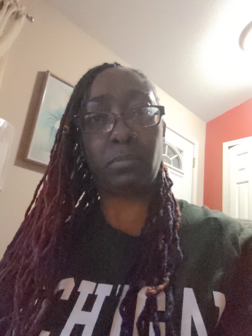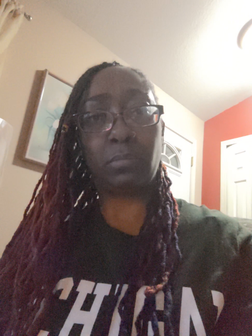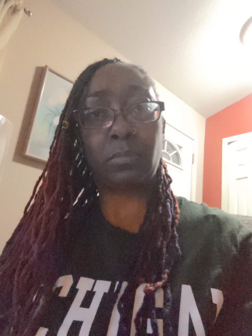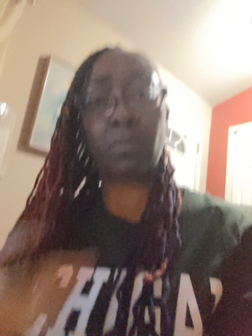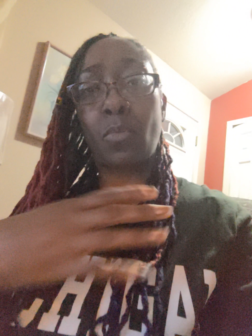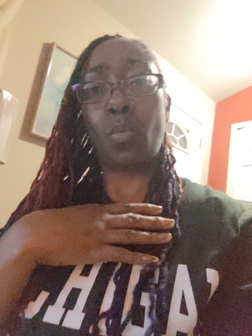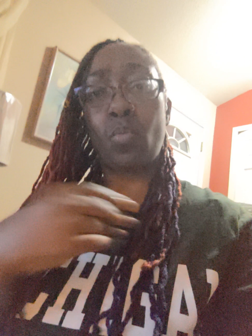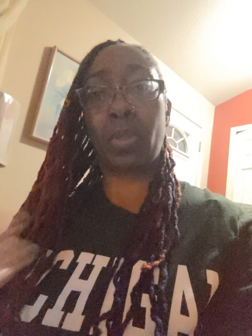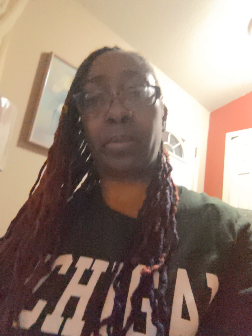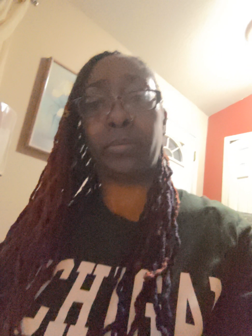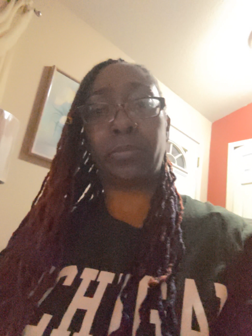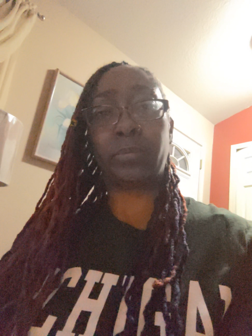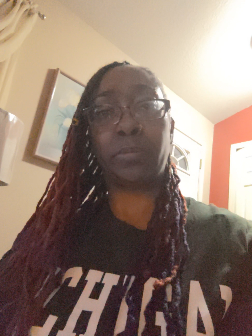white